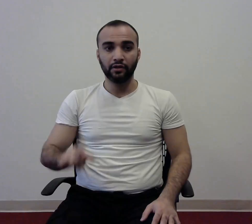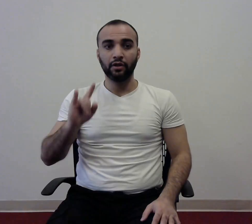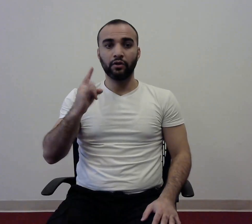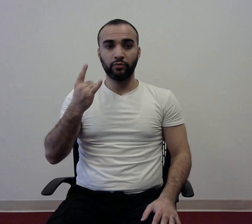uşaq